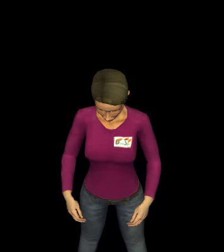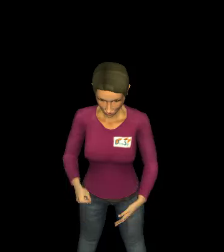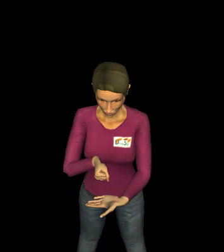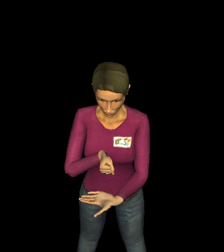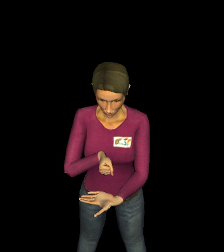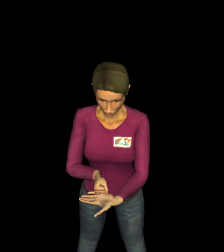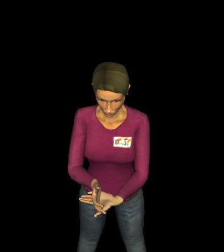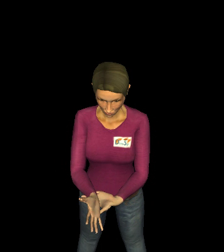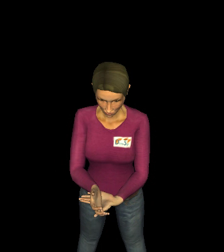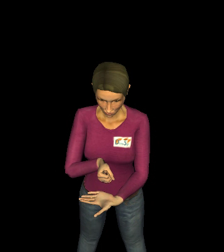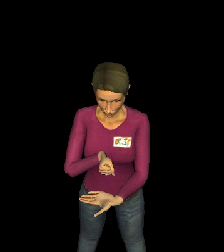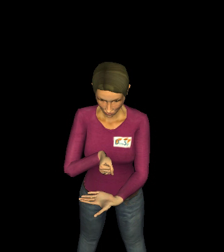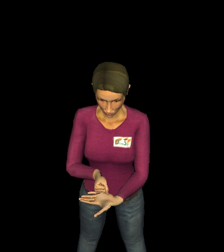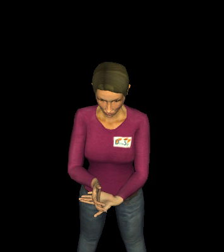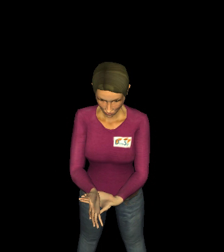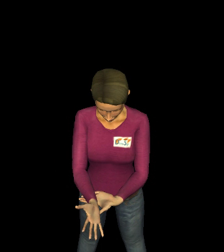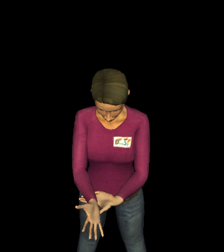معلومة